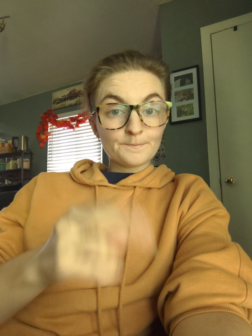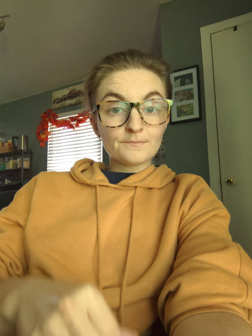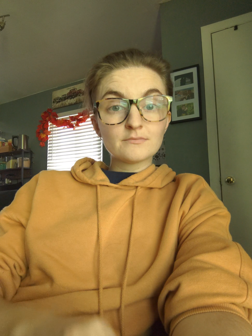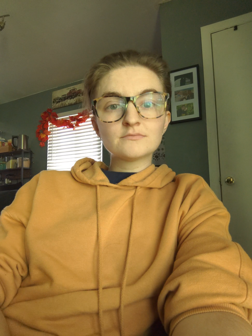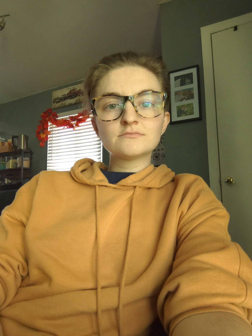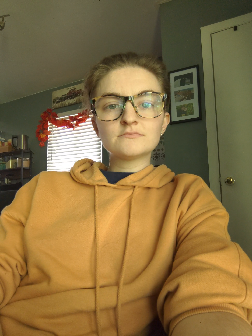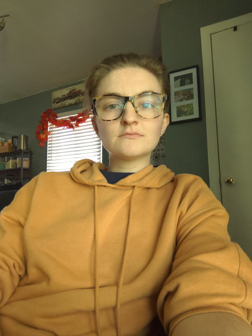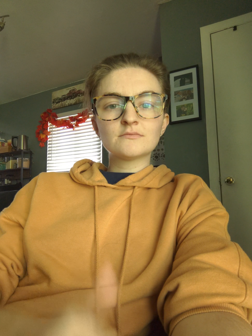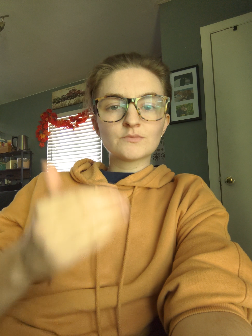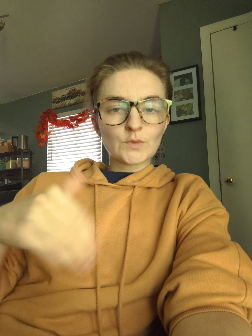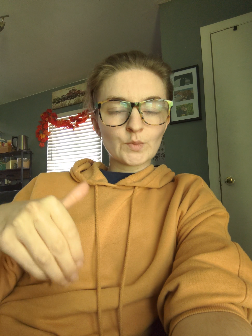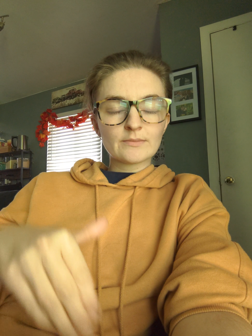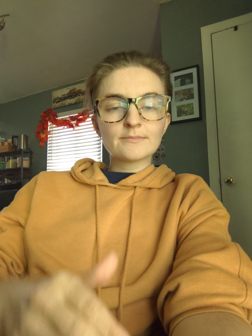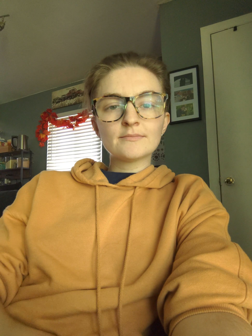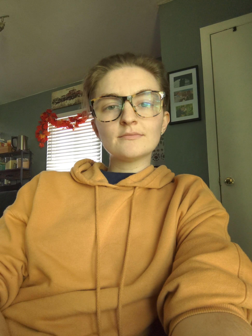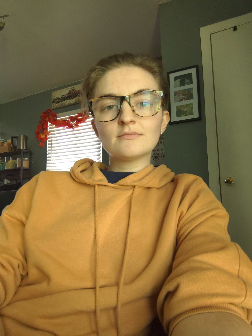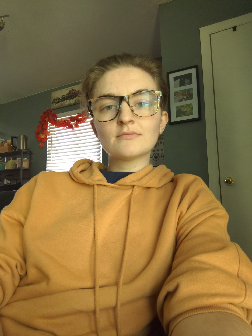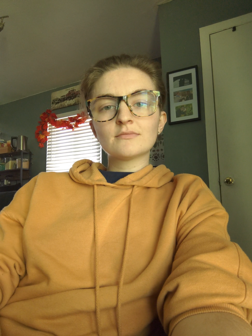shorts